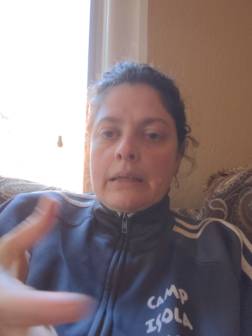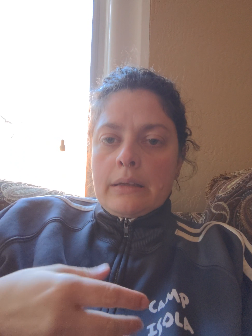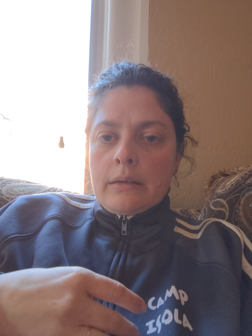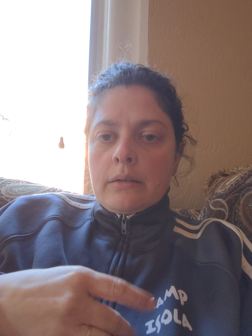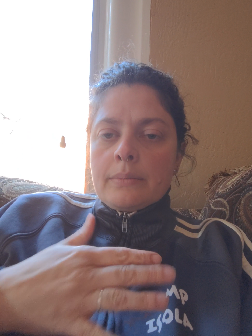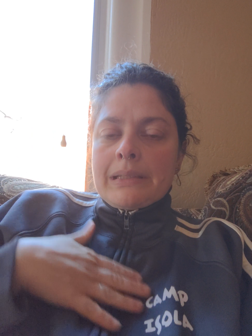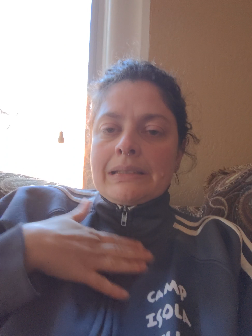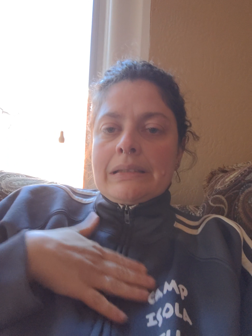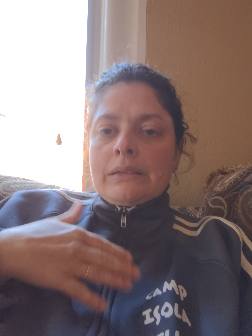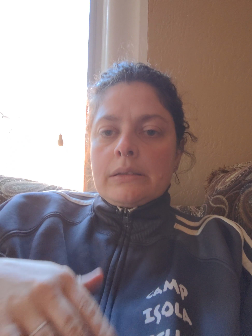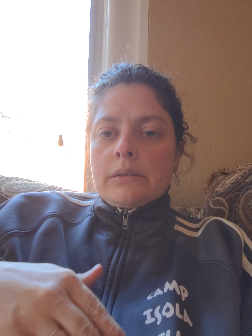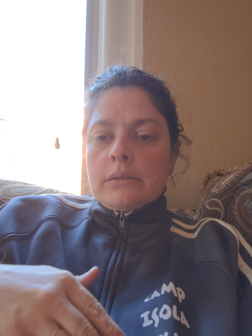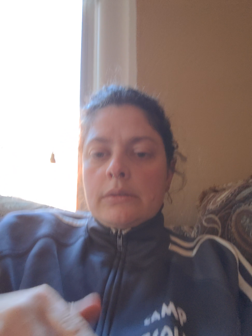please